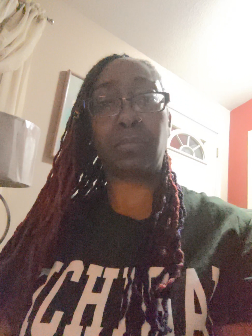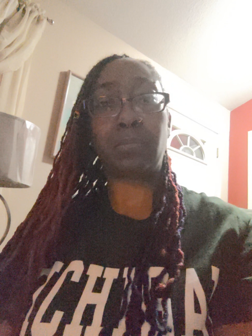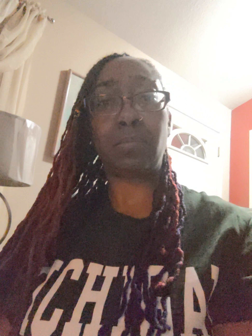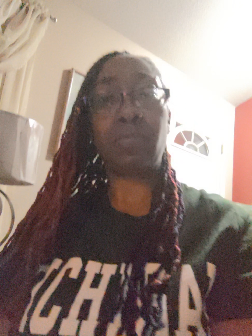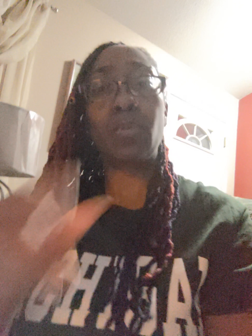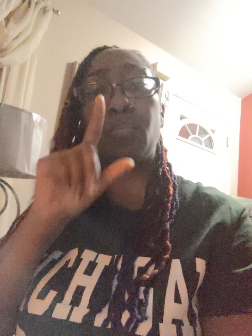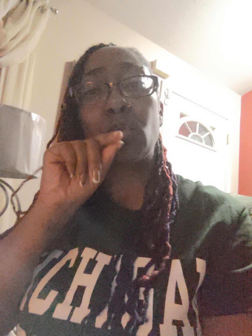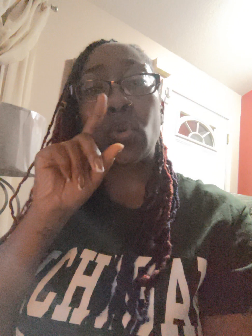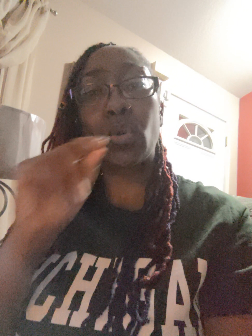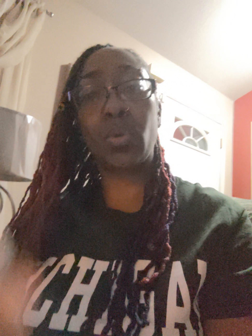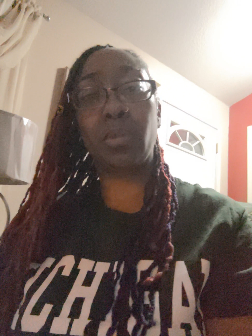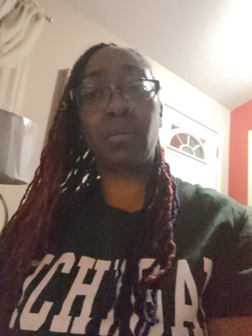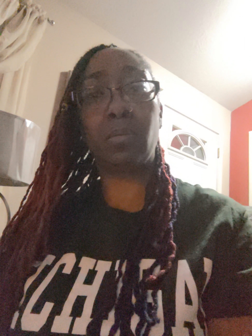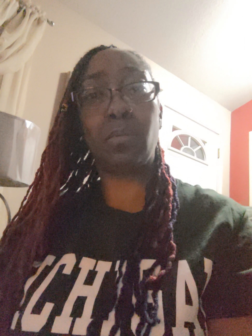bird